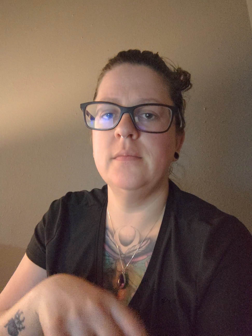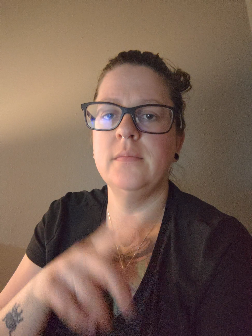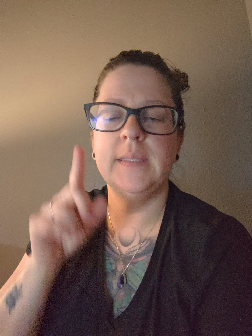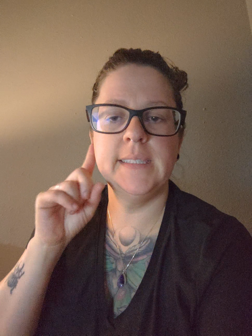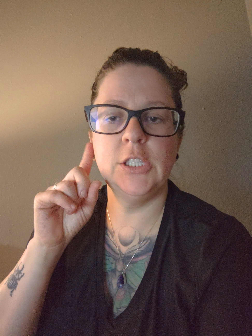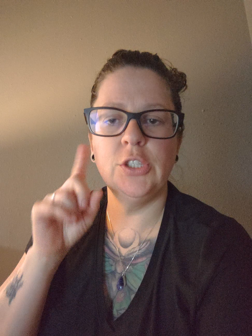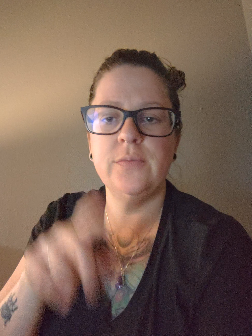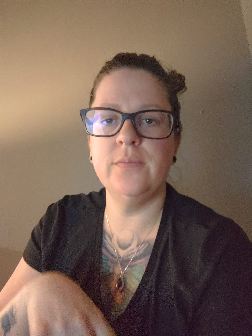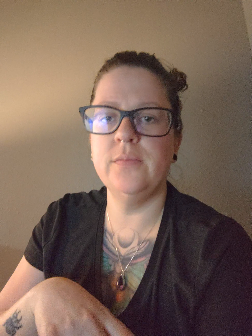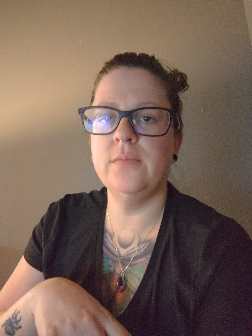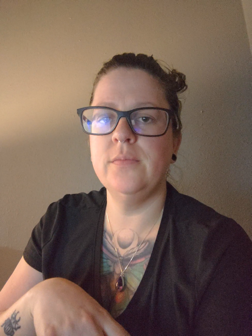hear